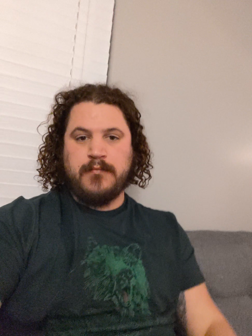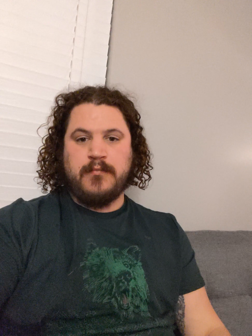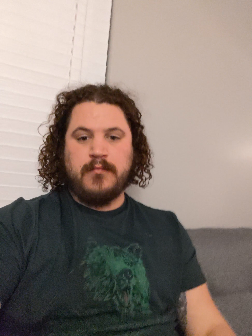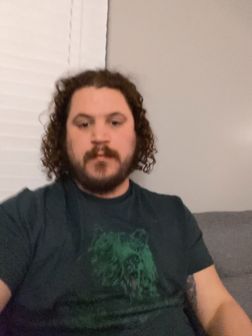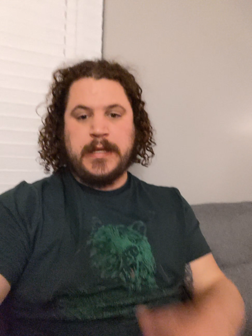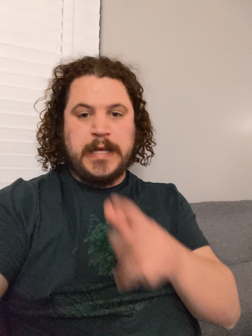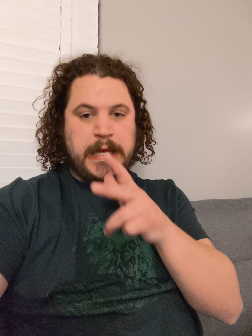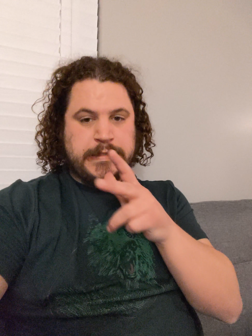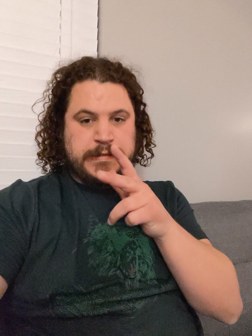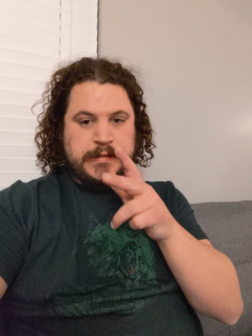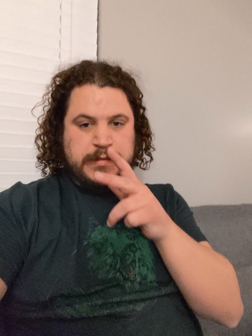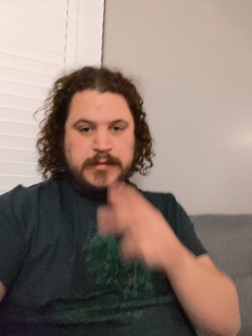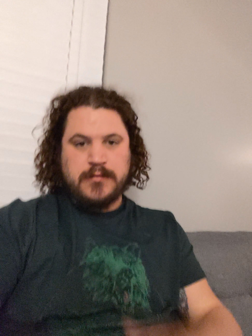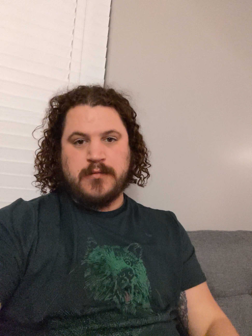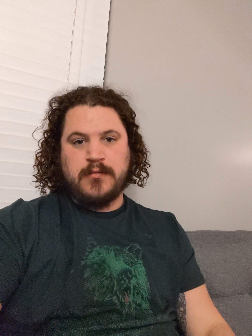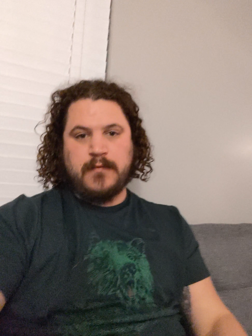hen